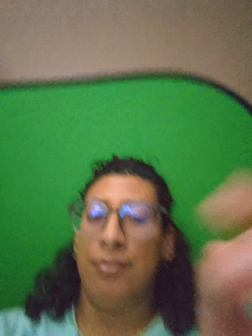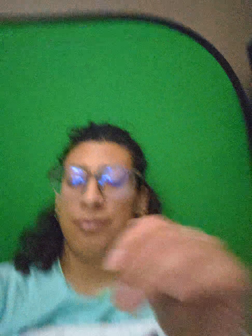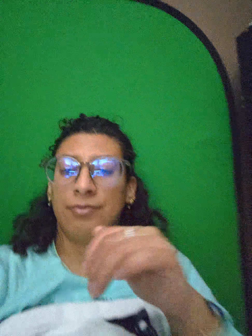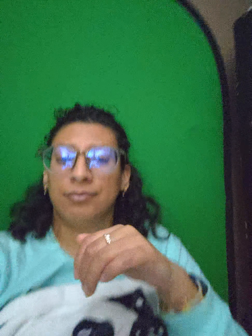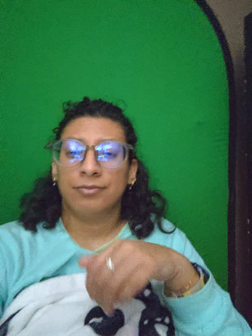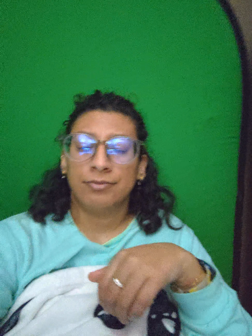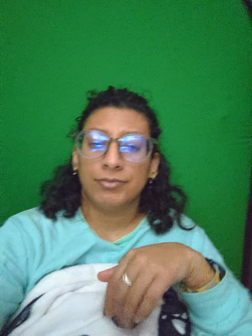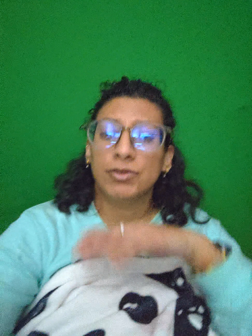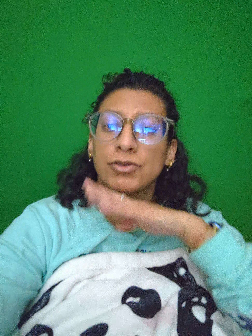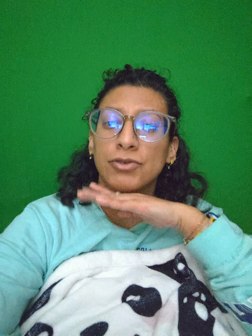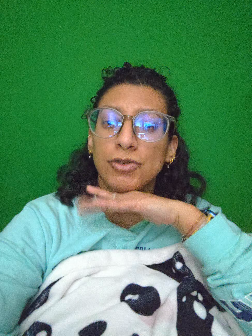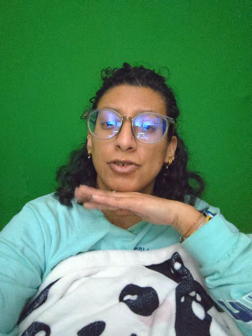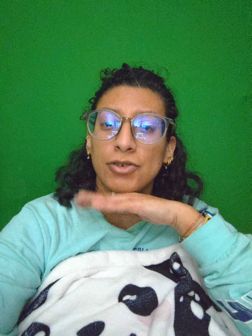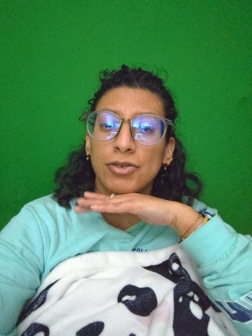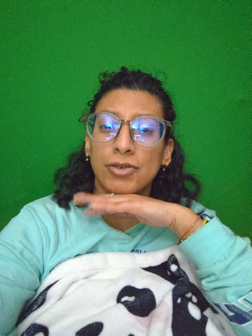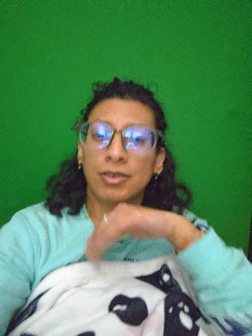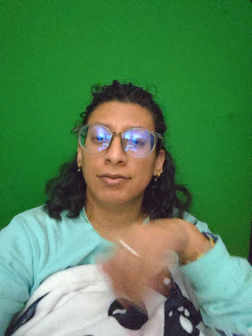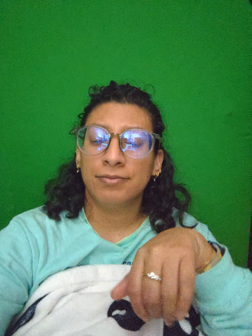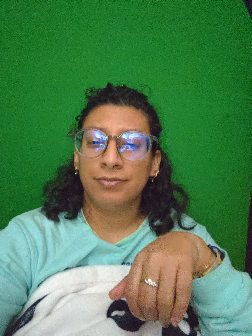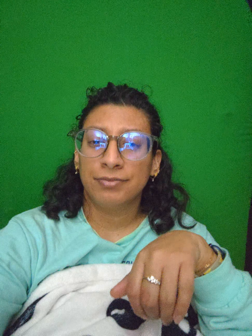dirty